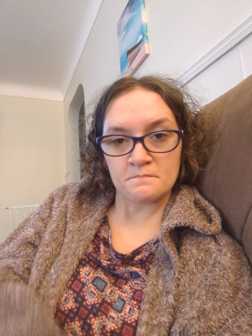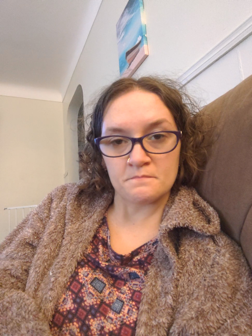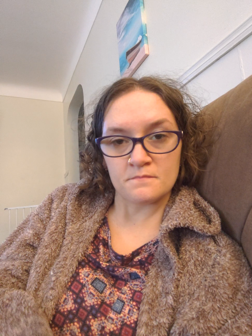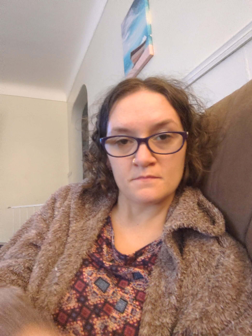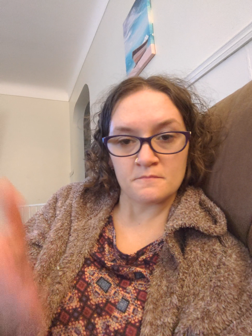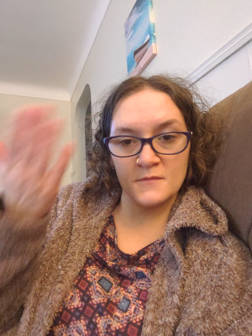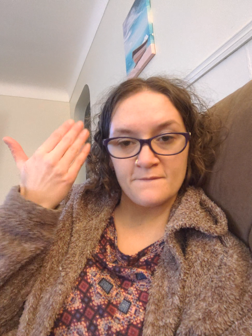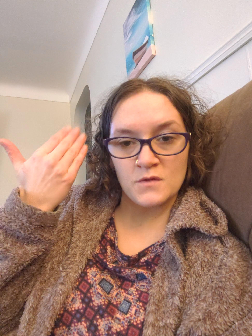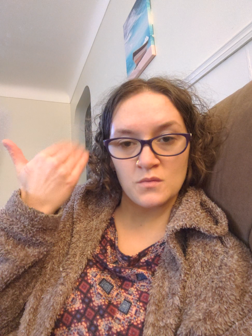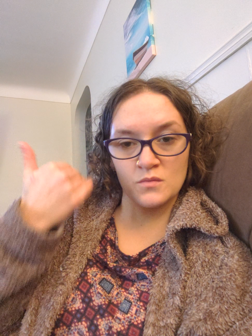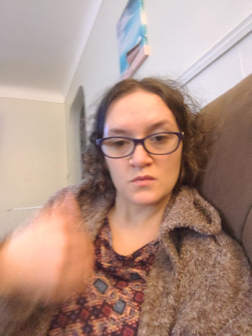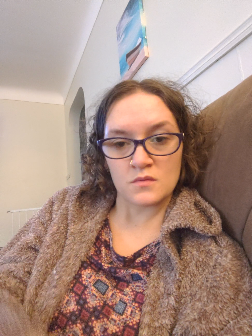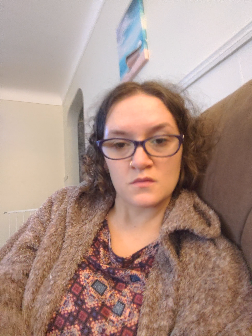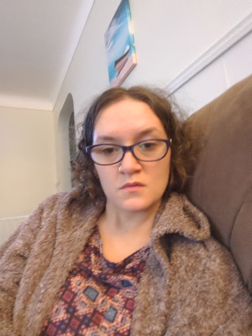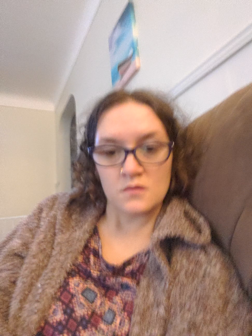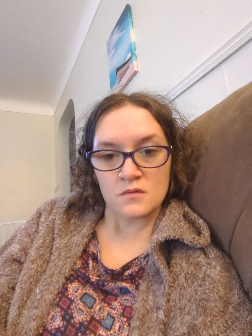before